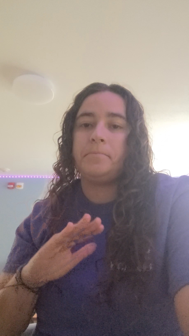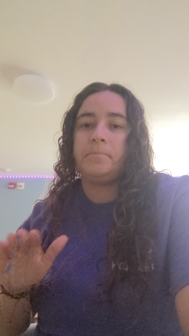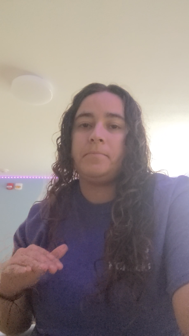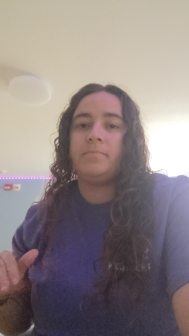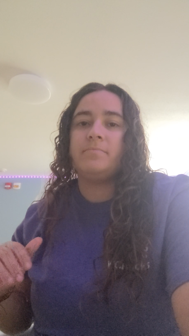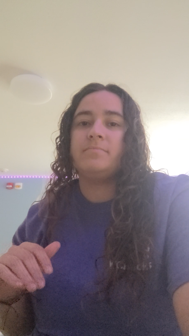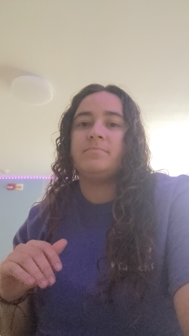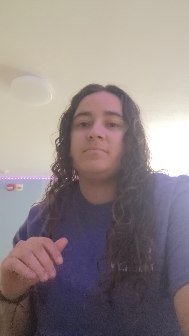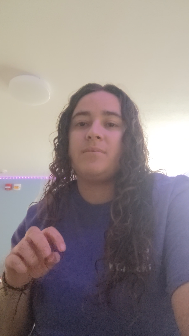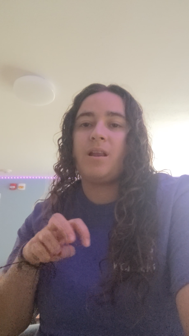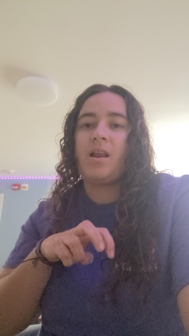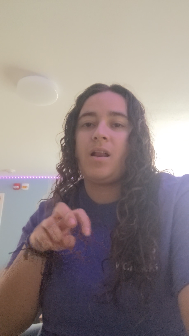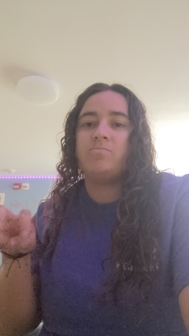couch